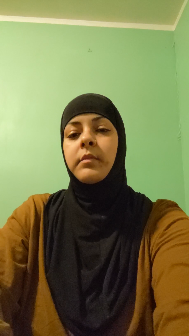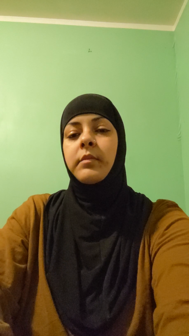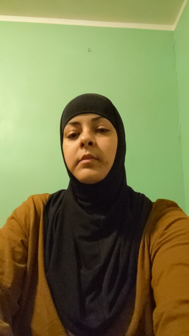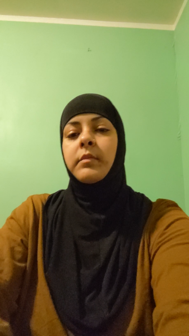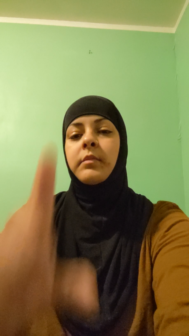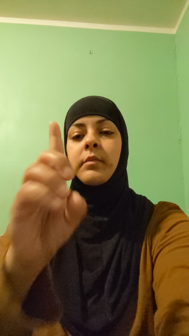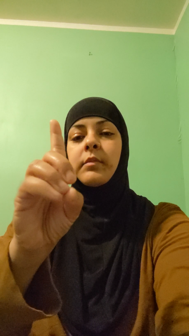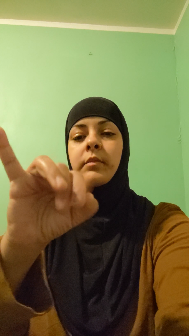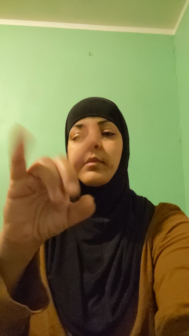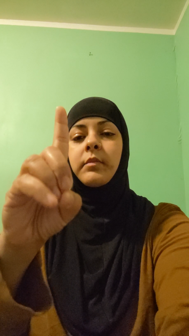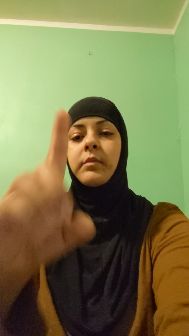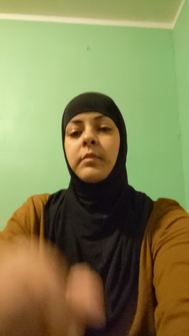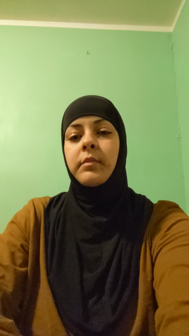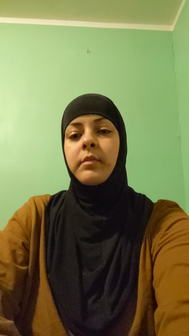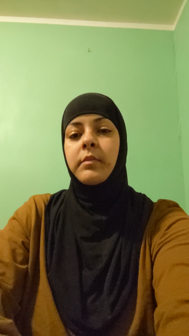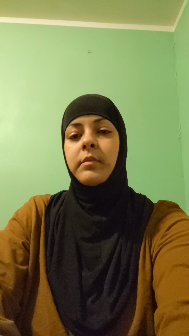did